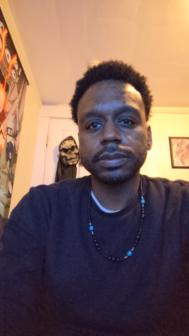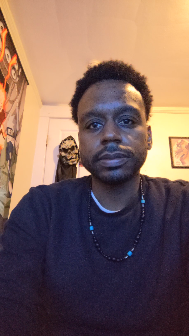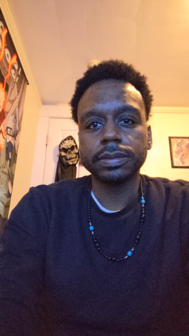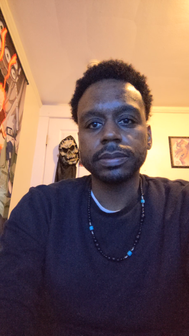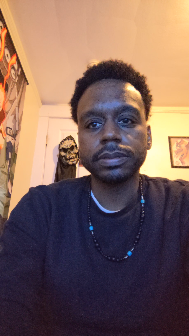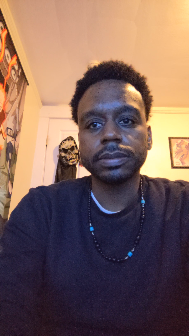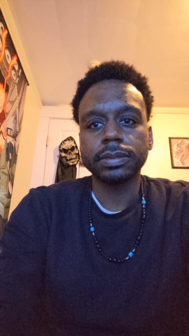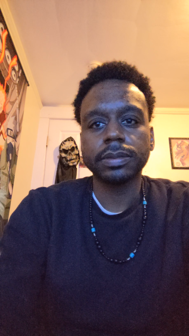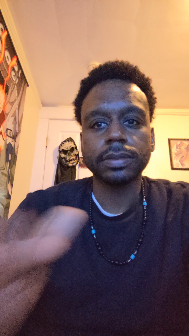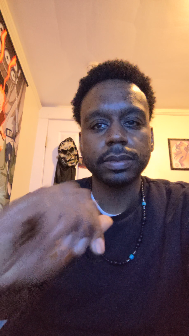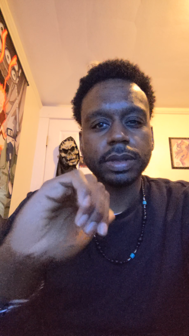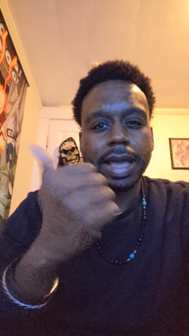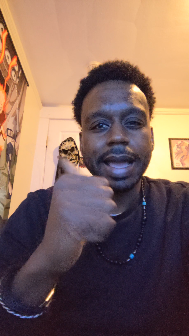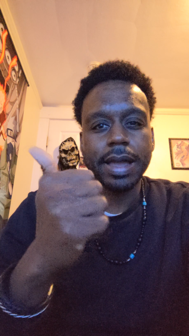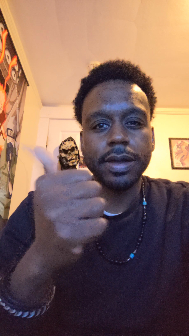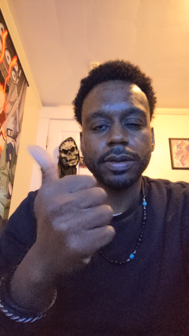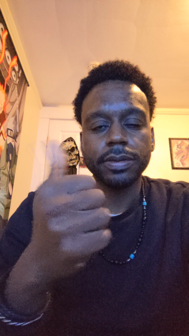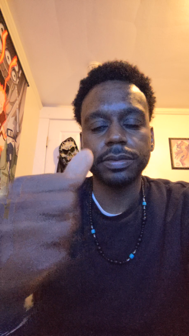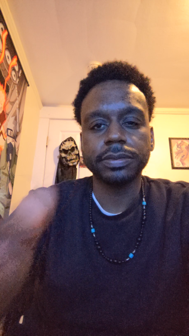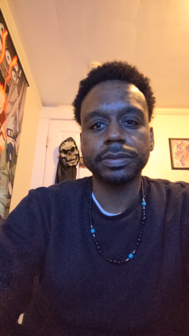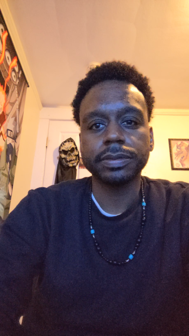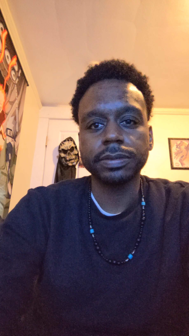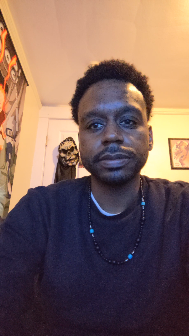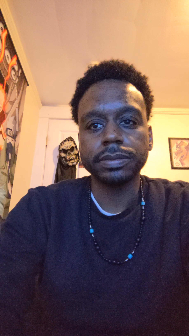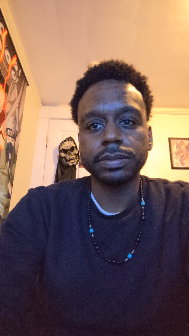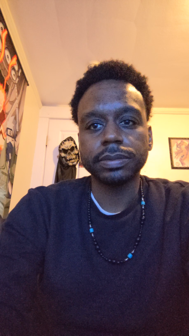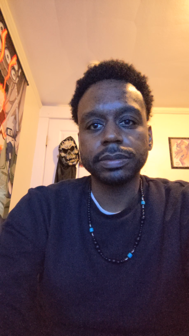how